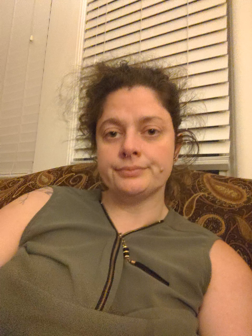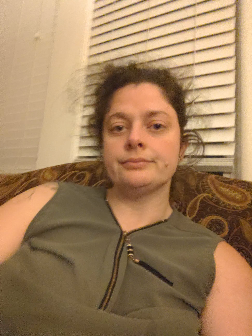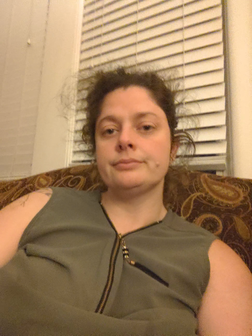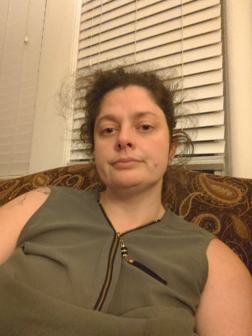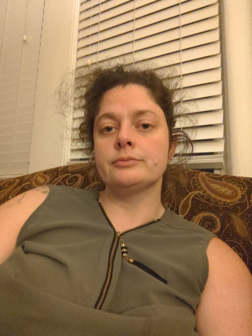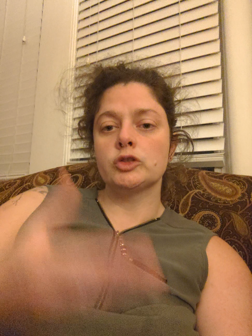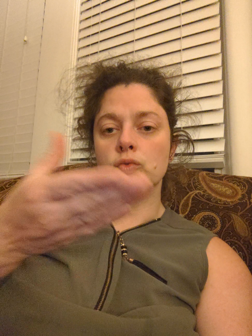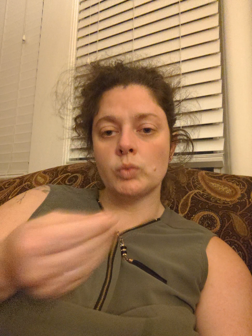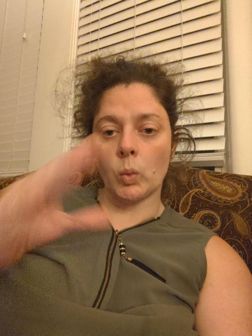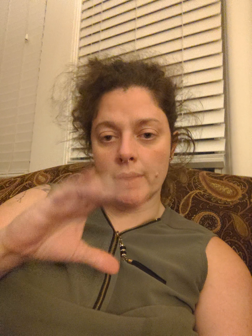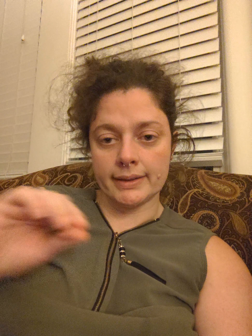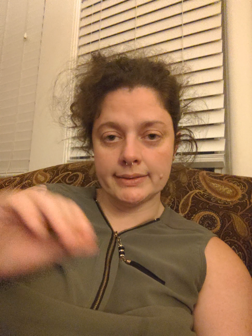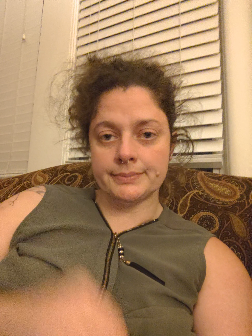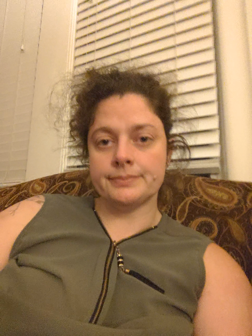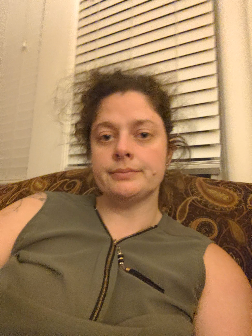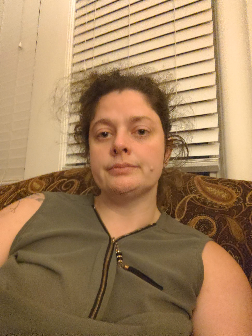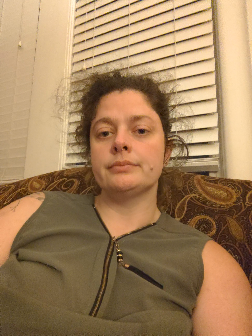story